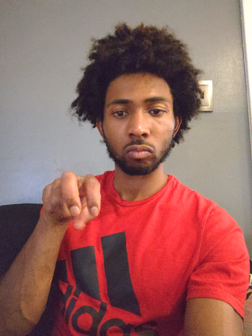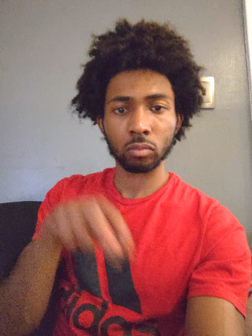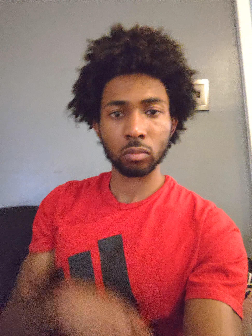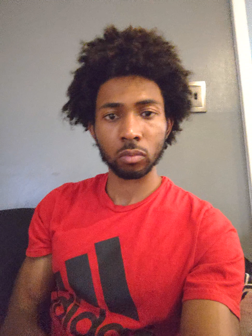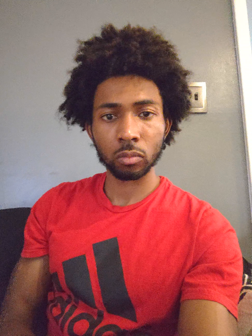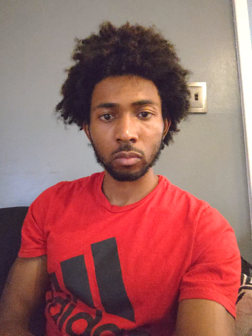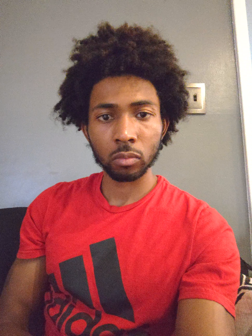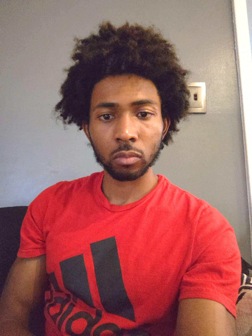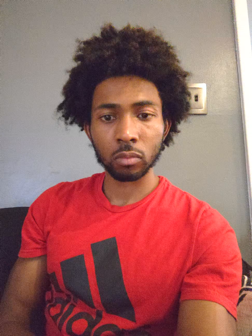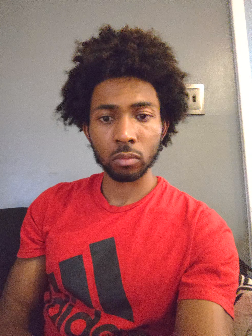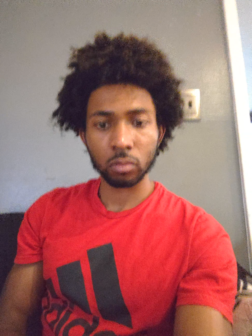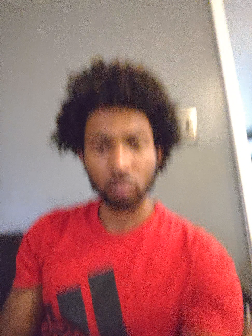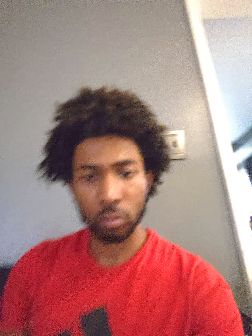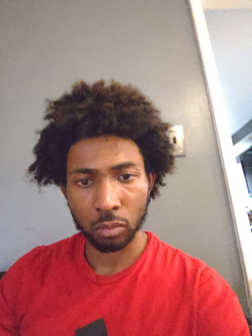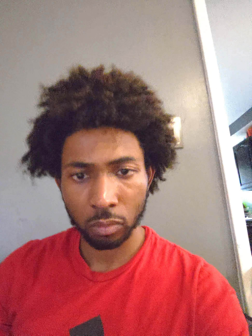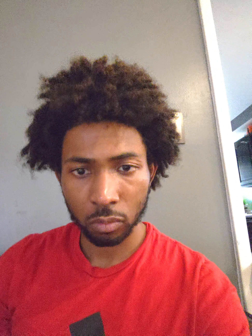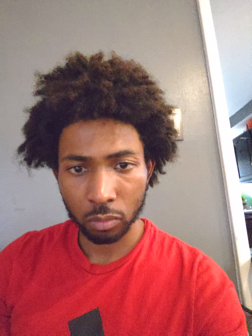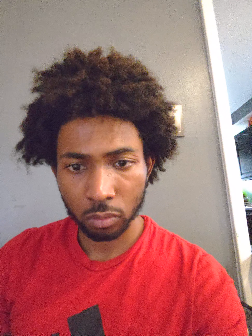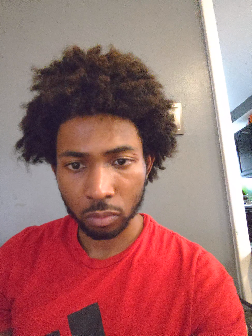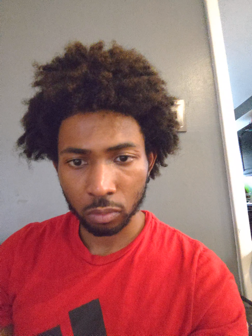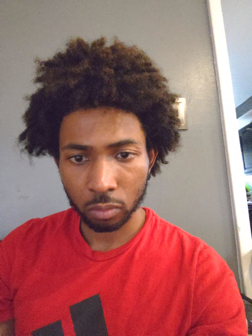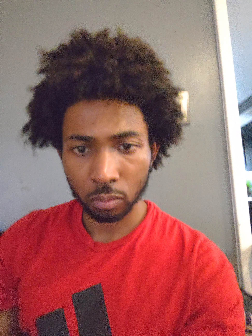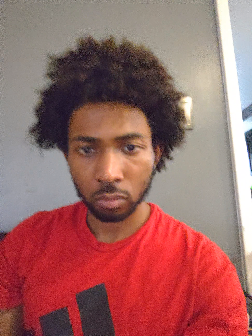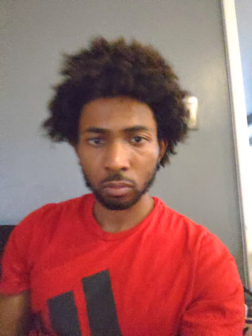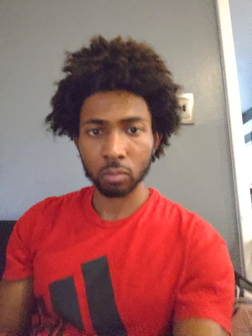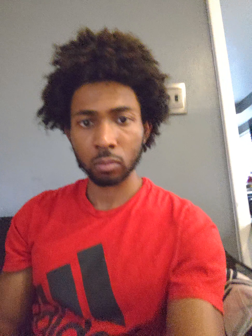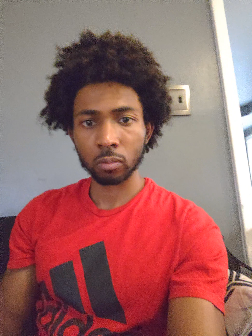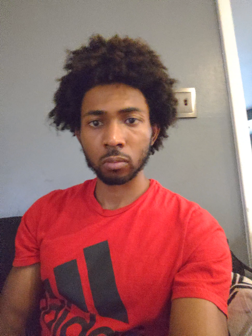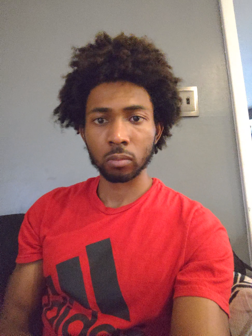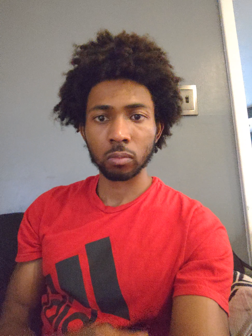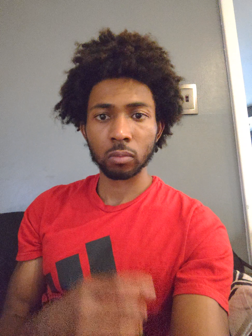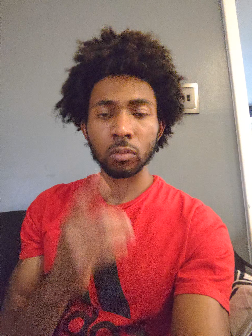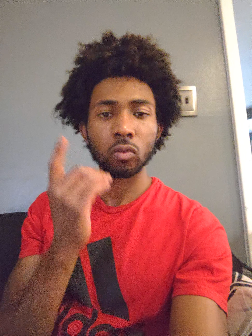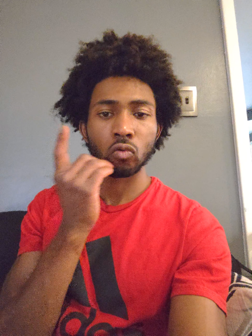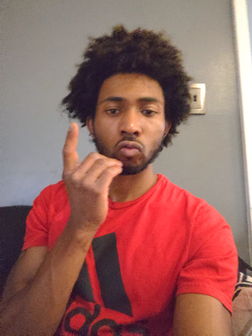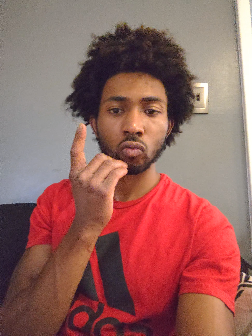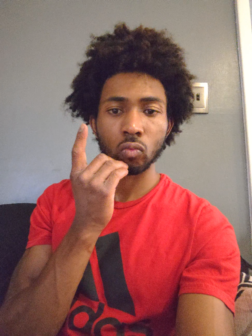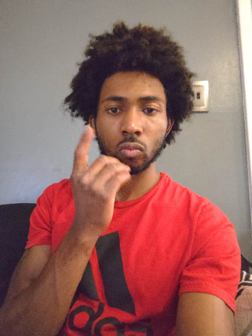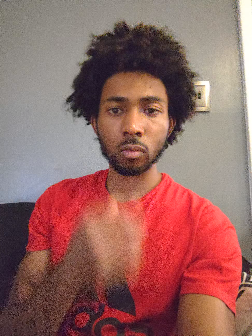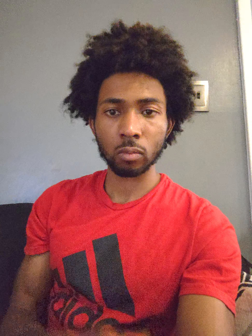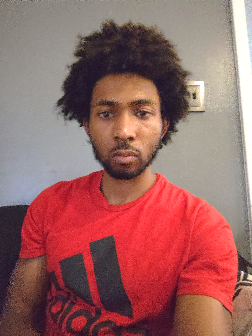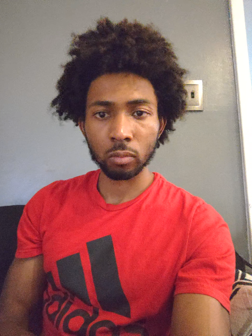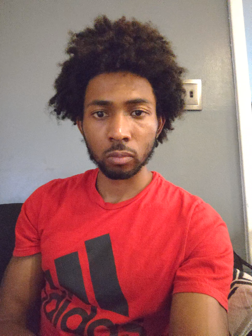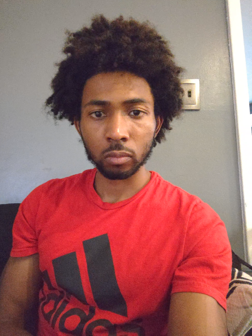dinner